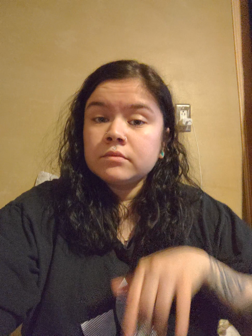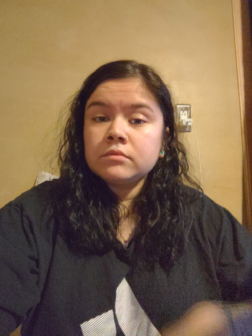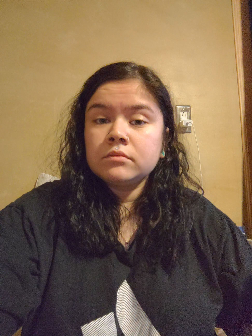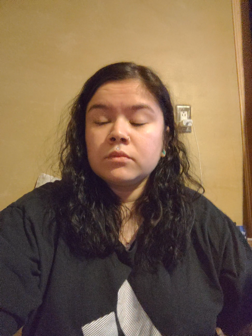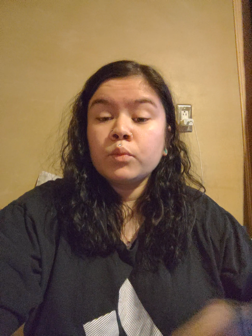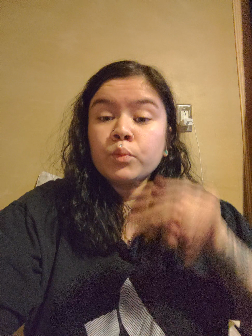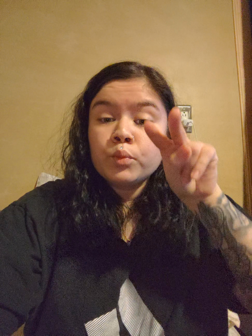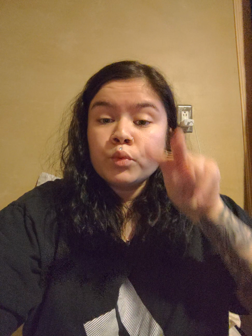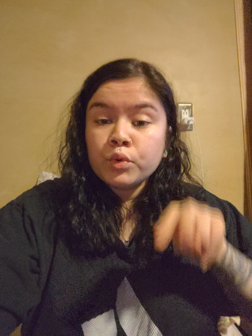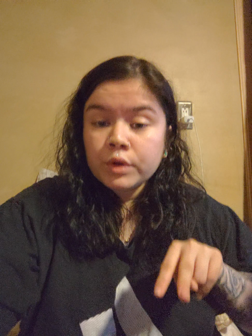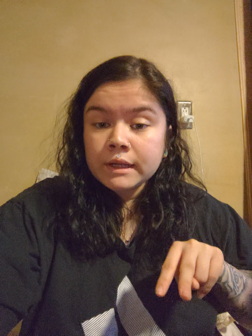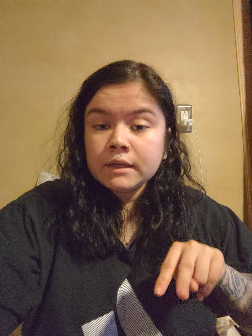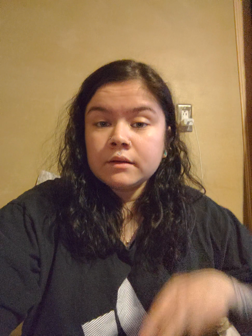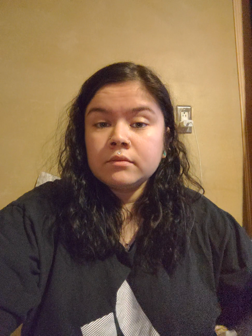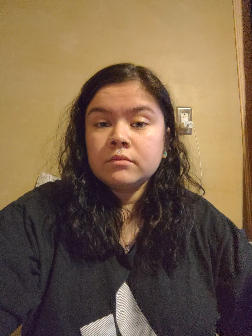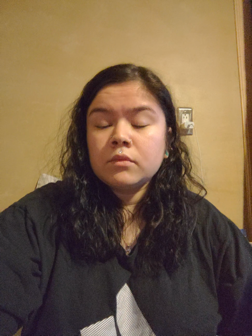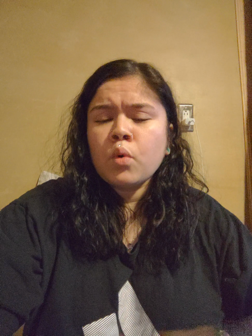read